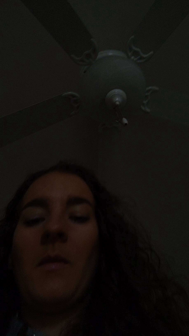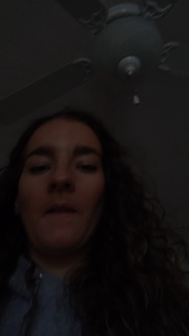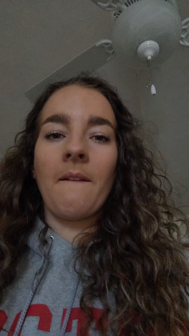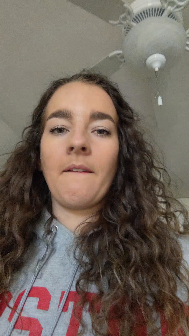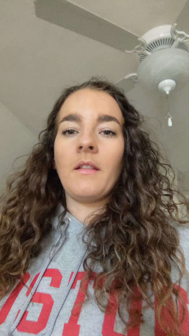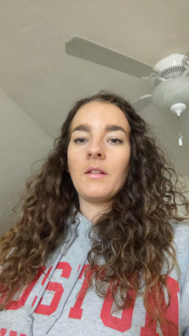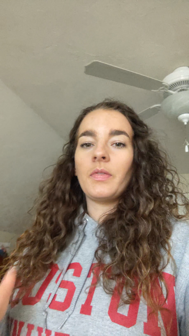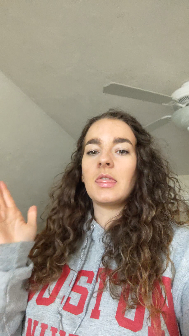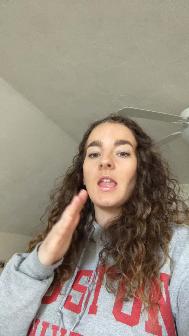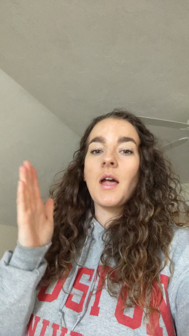clap